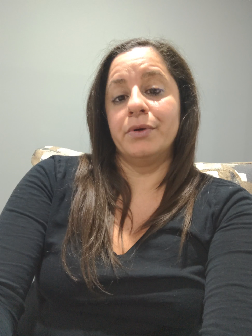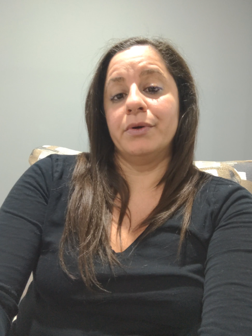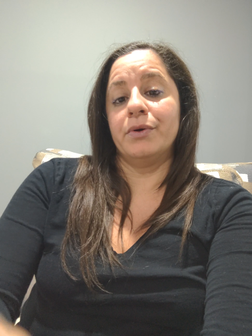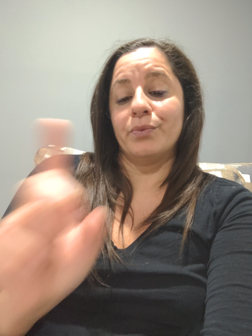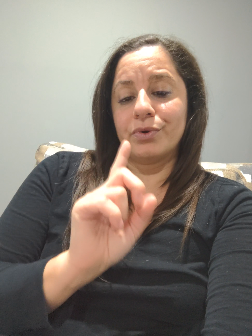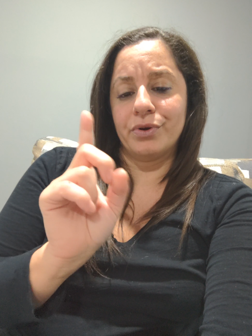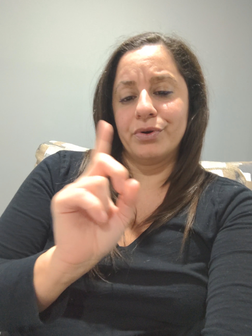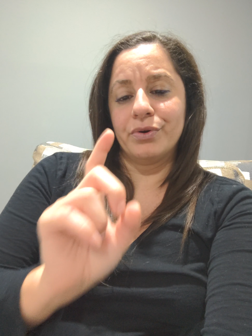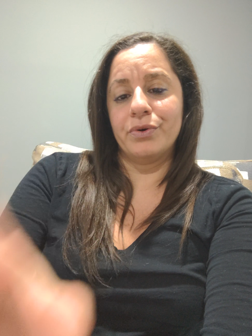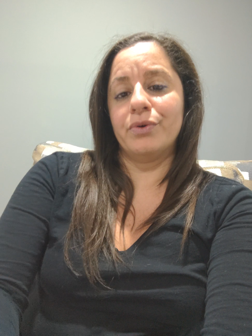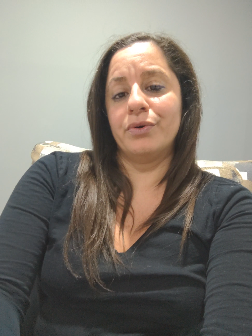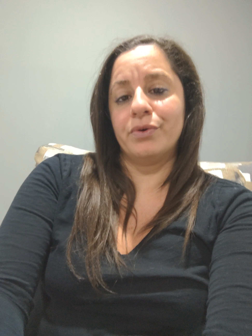where